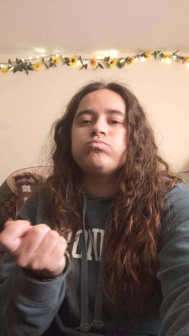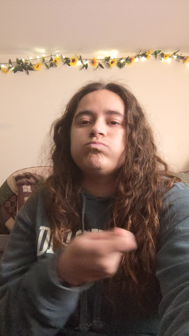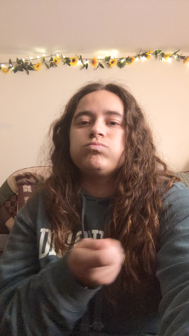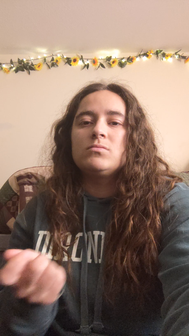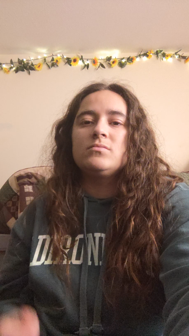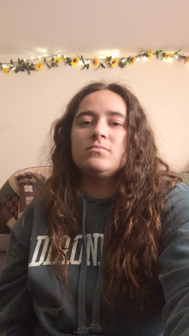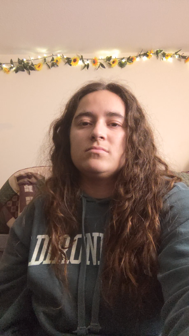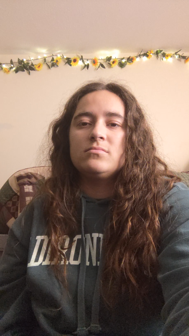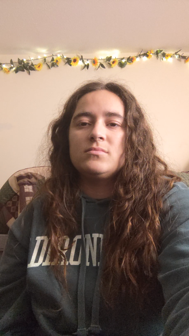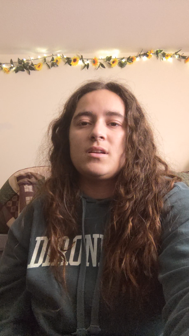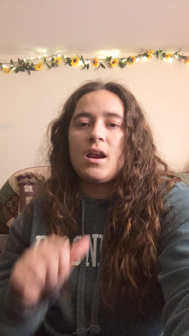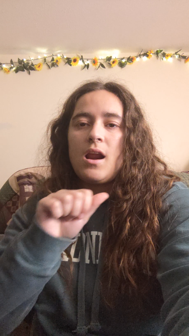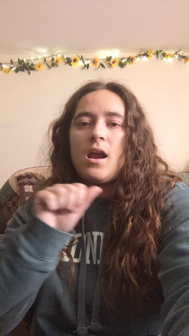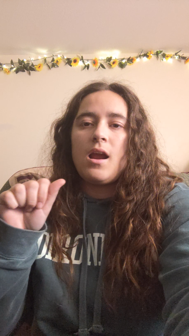a